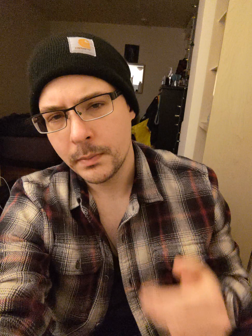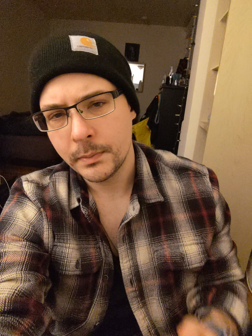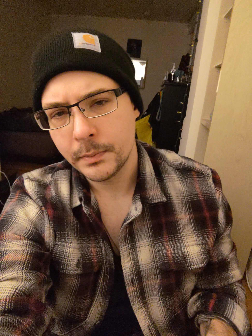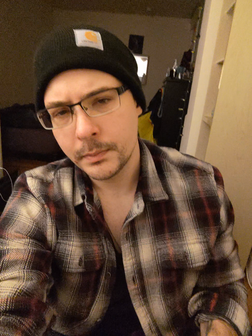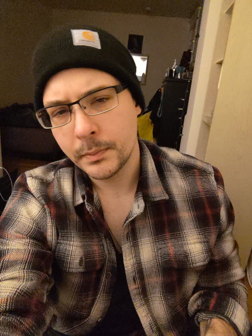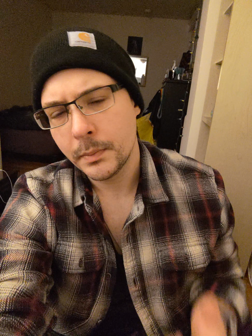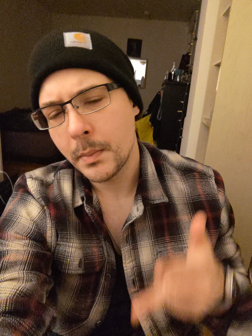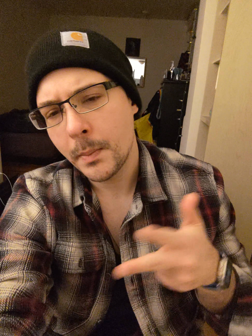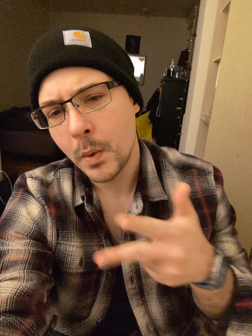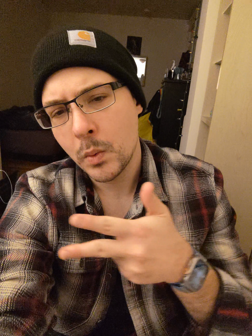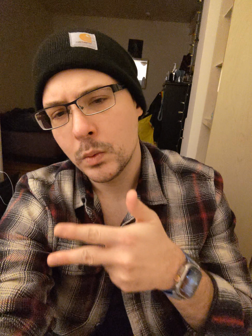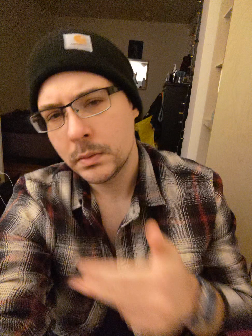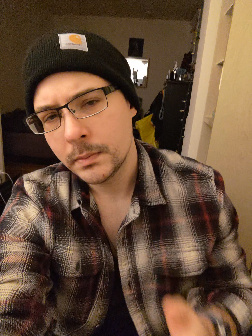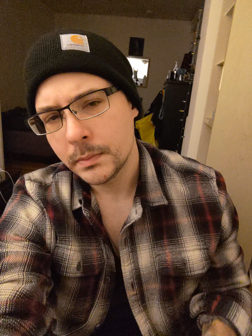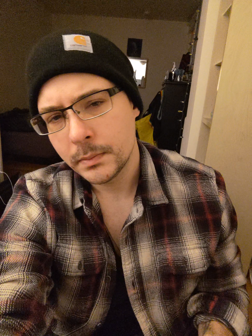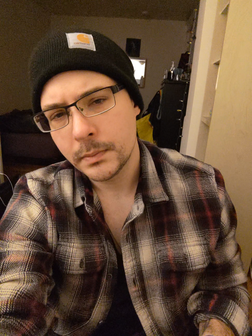boat